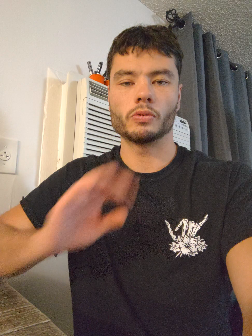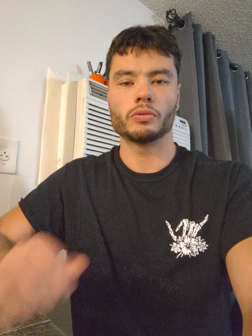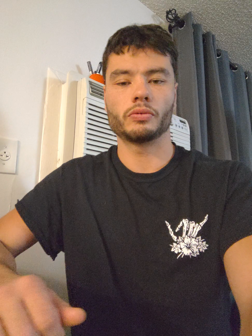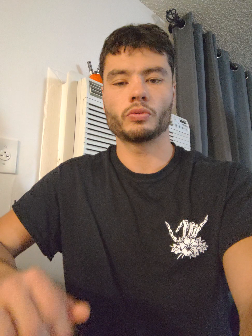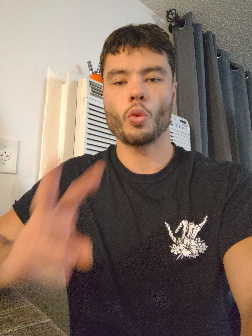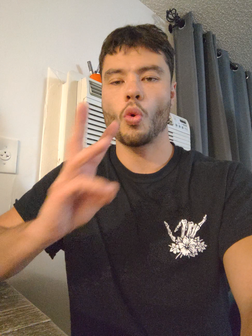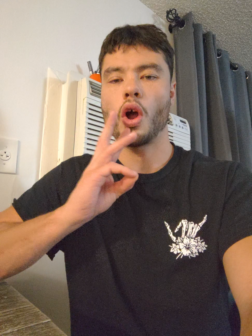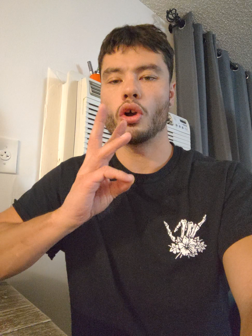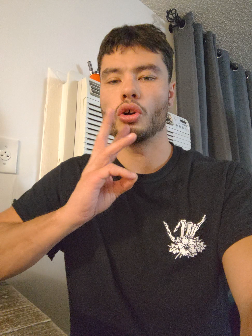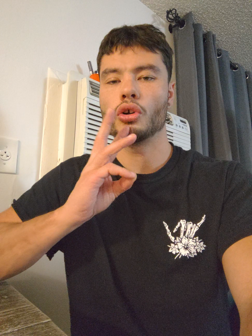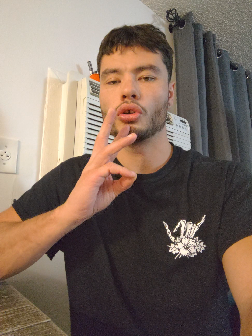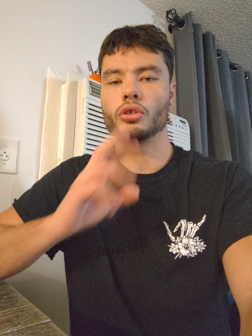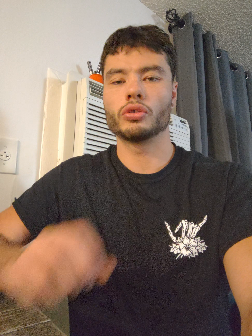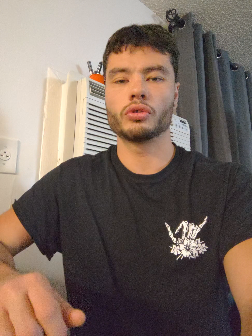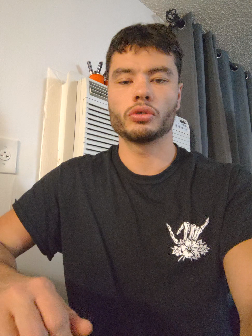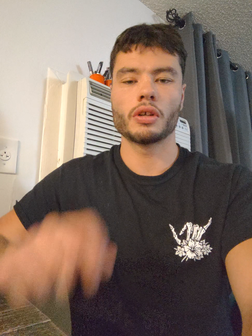water